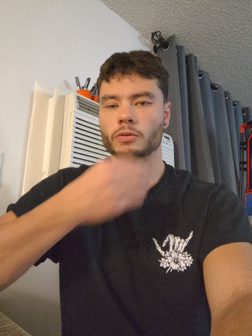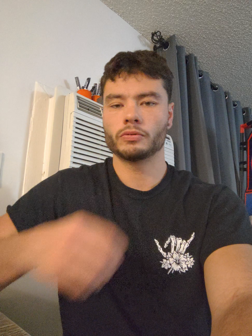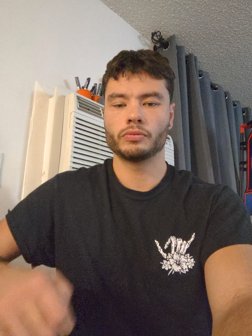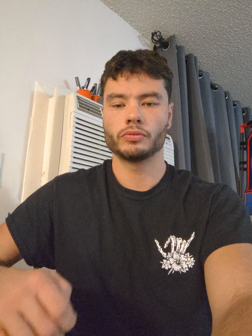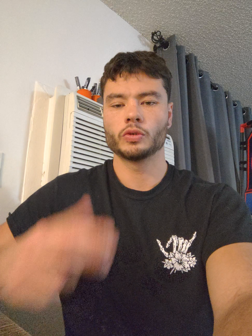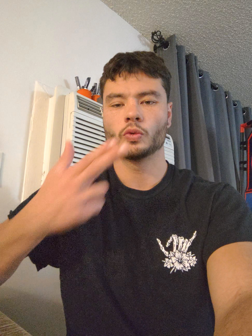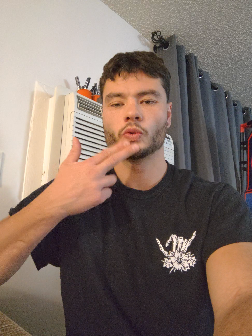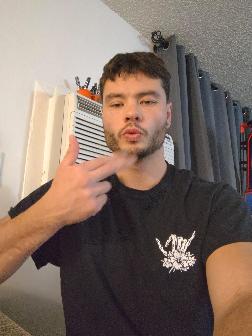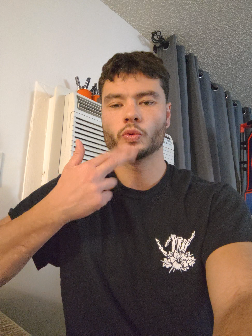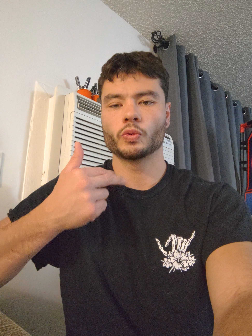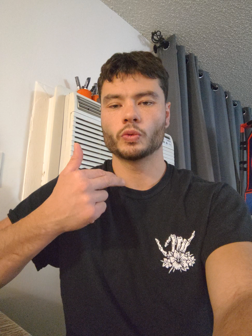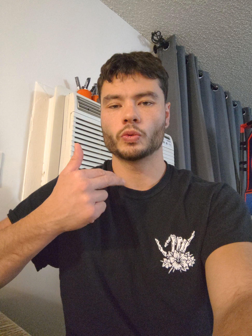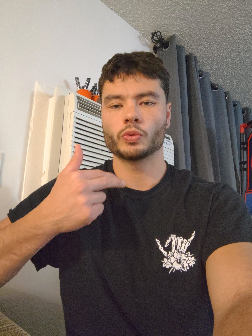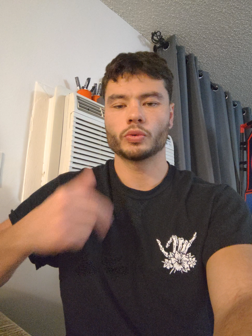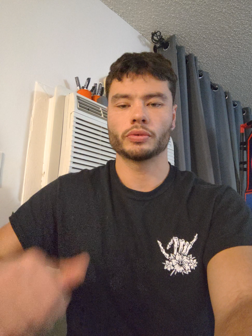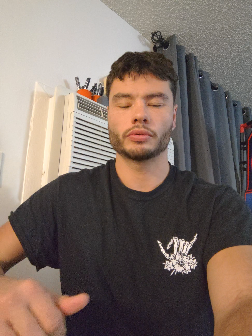cute